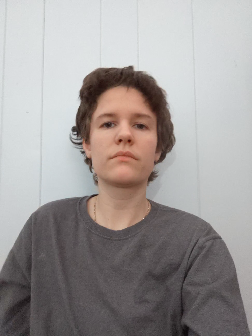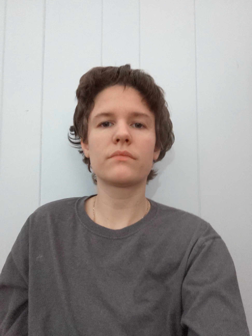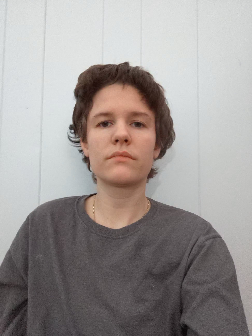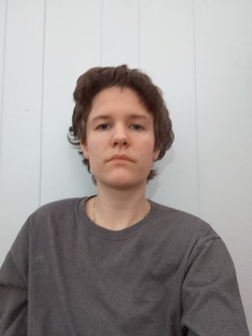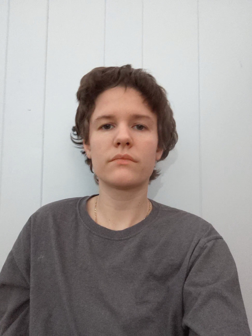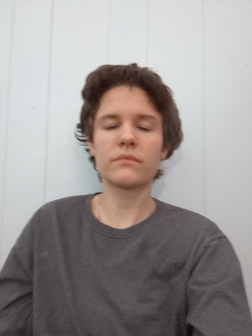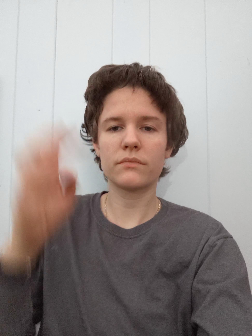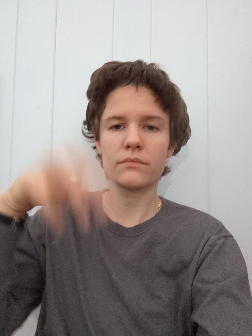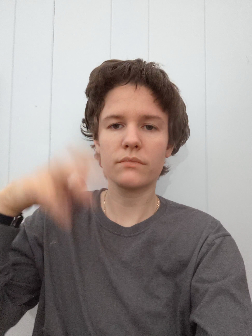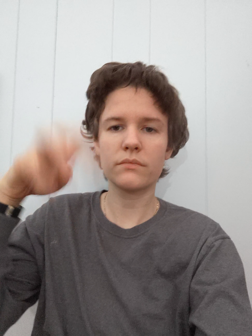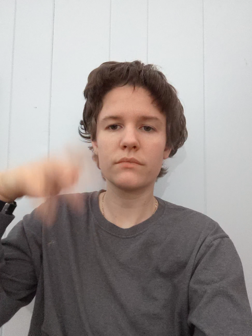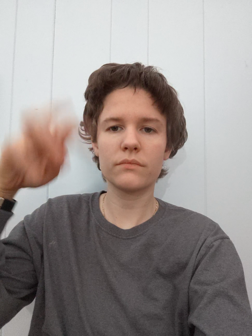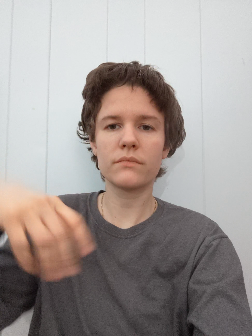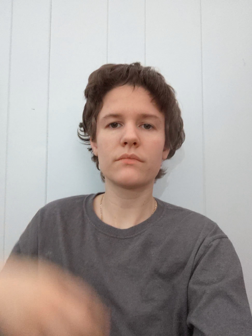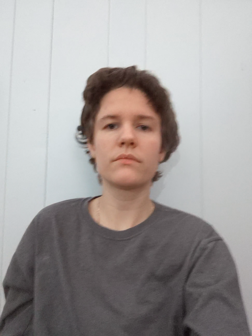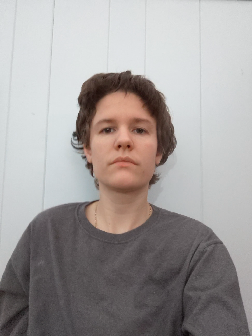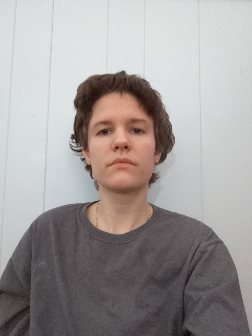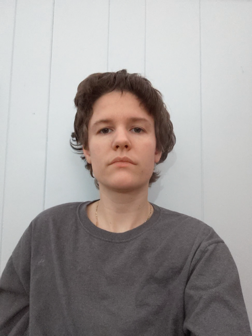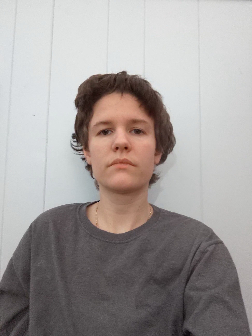rain